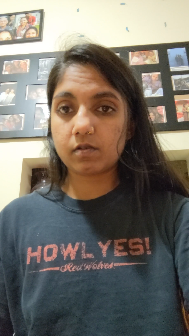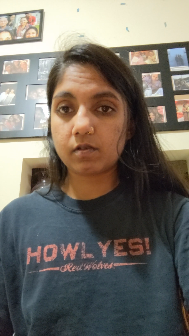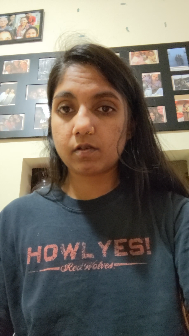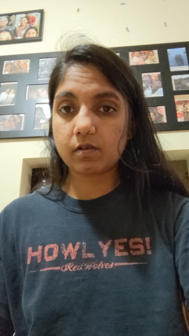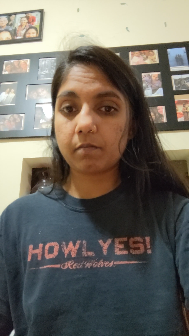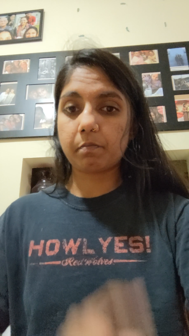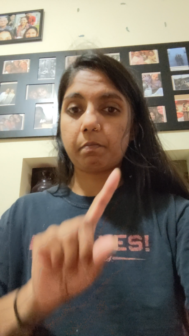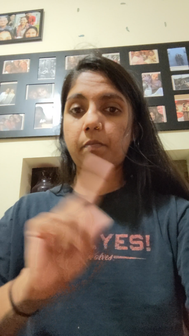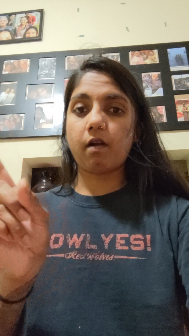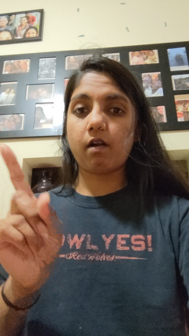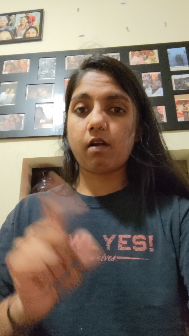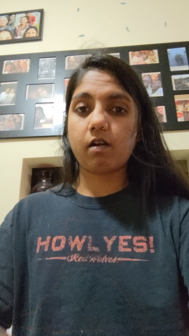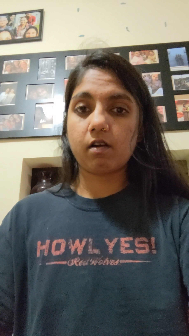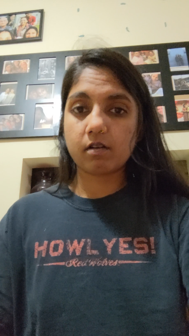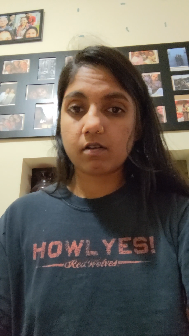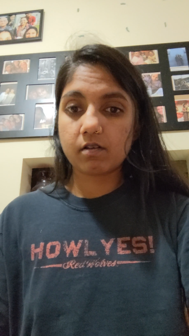but